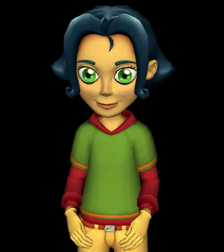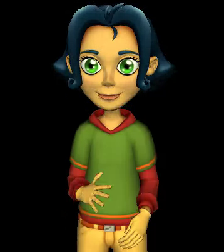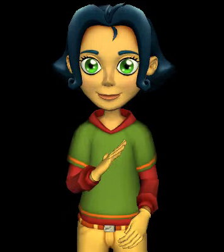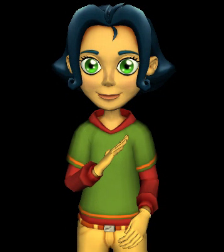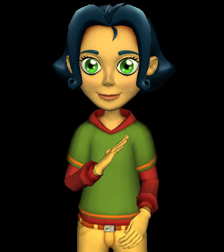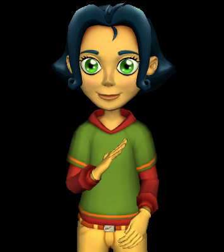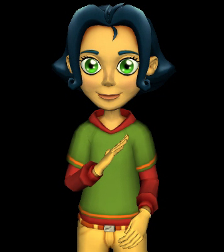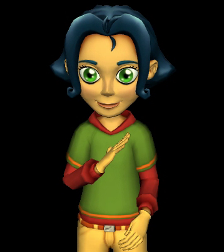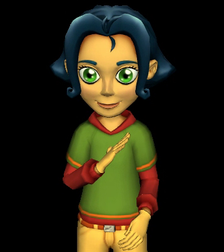يمتلك